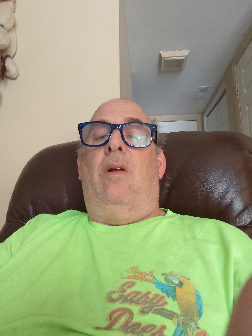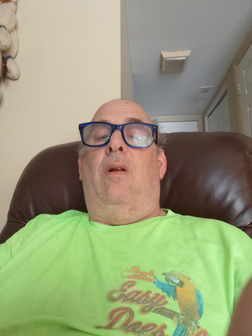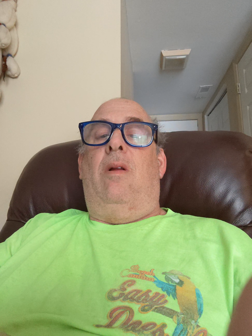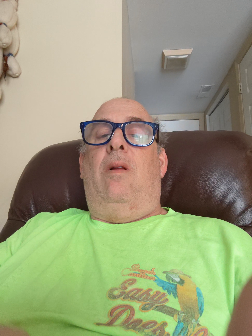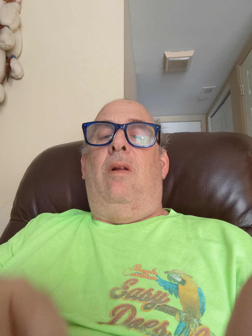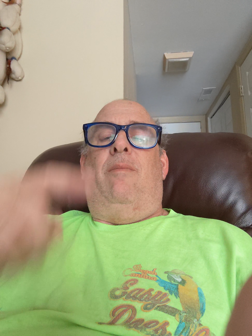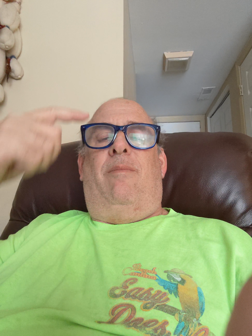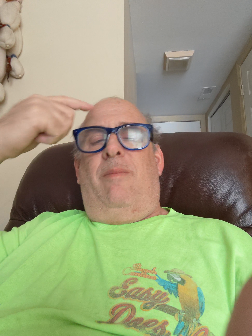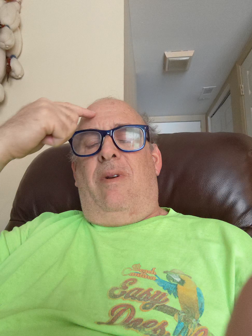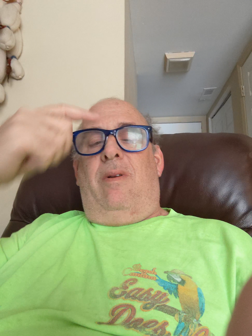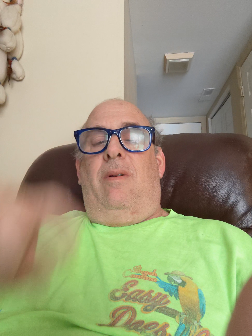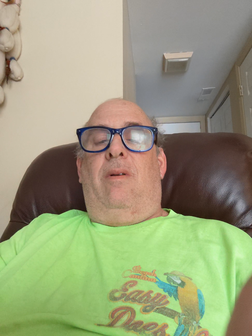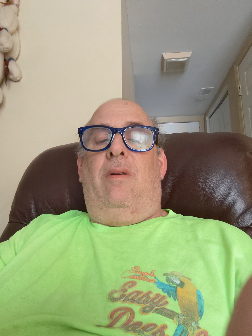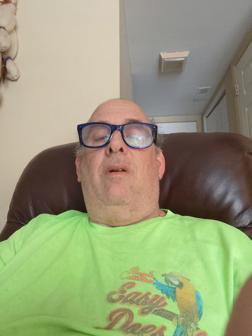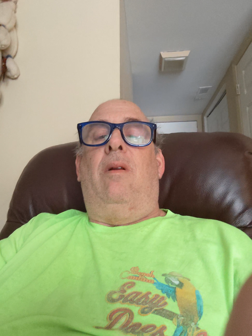penny